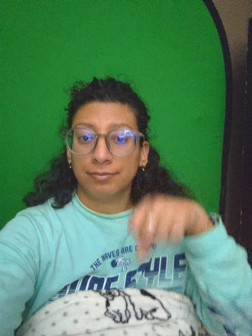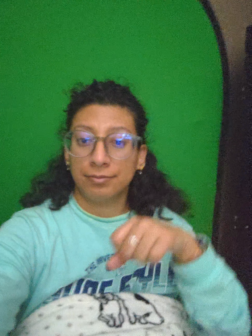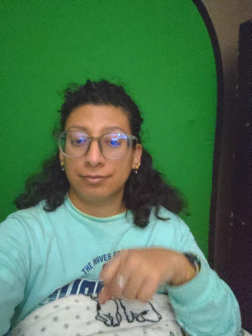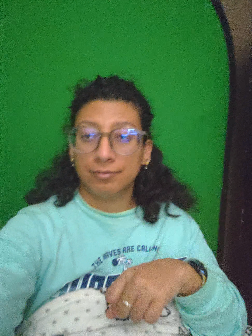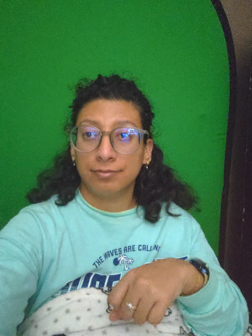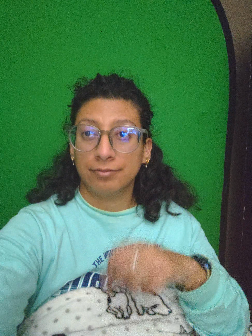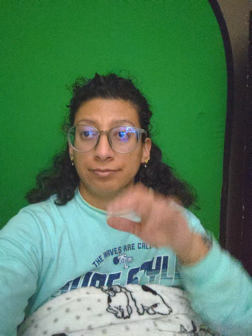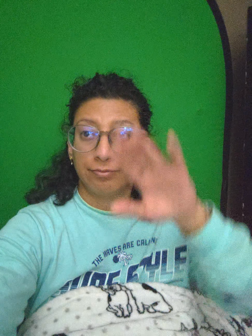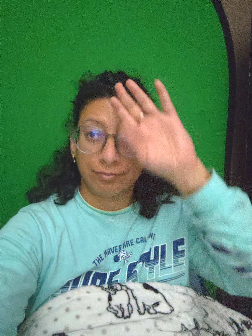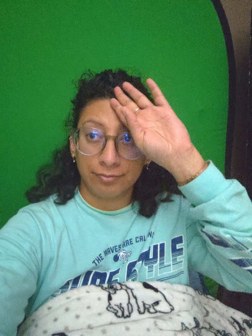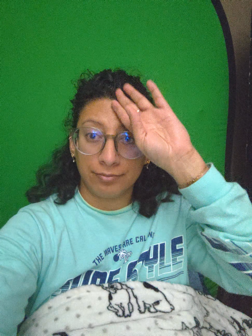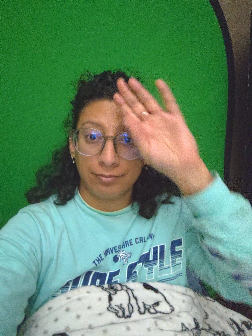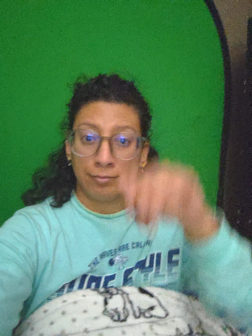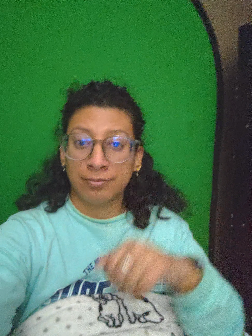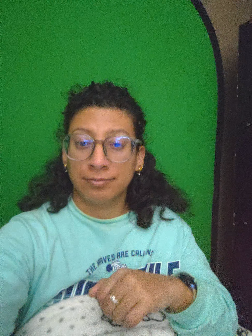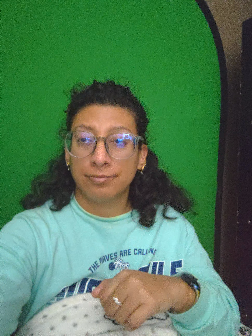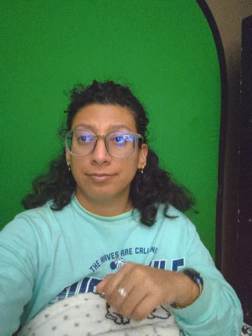fireman